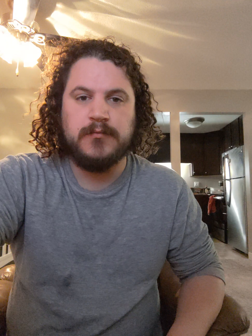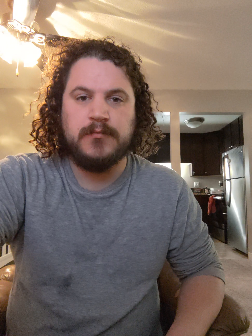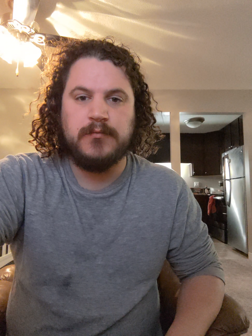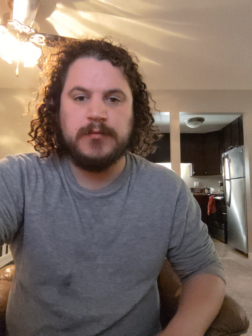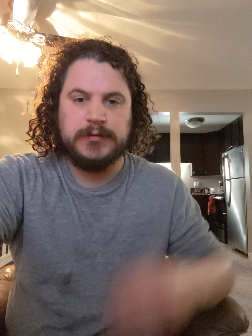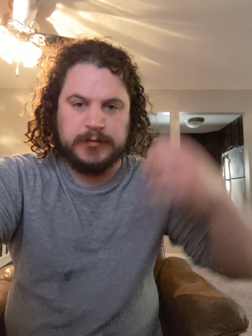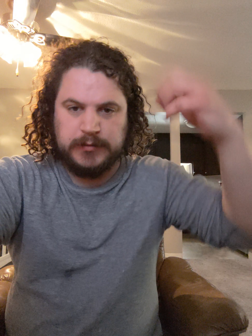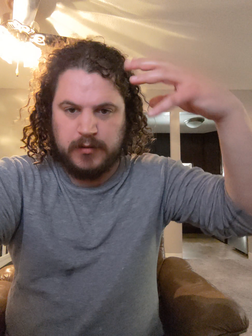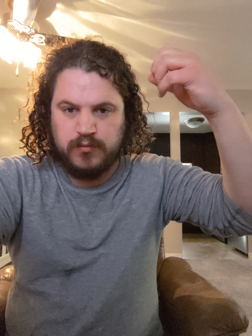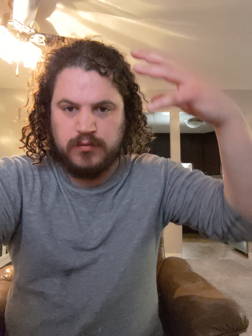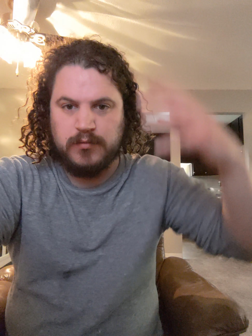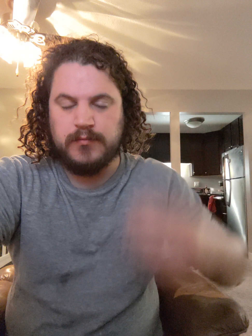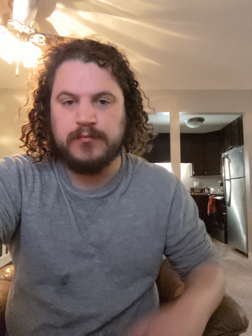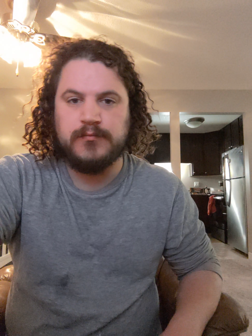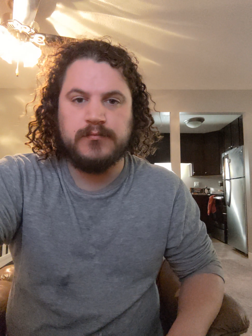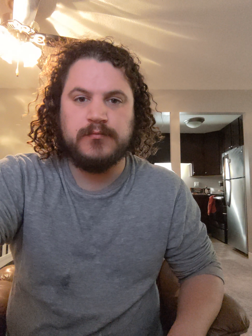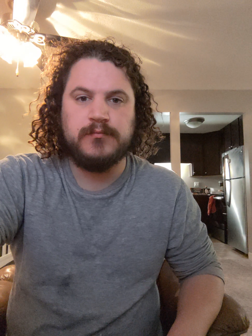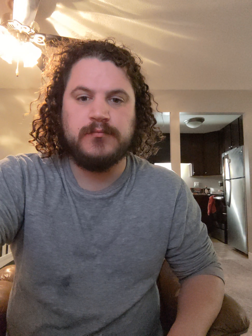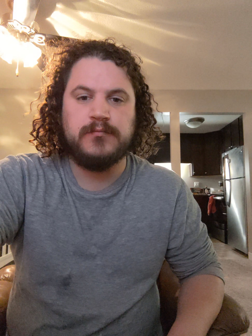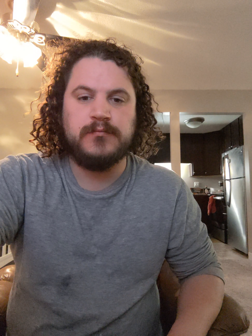shower